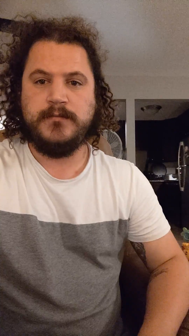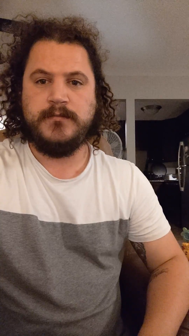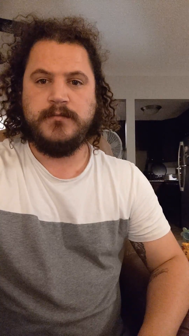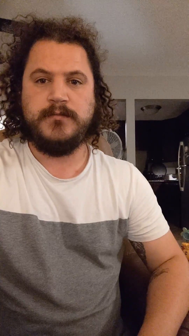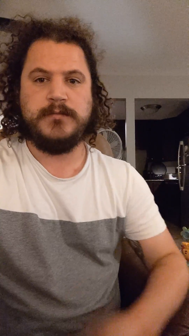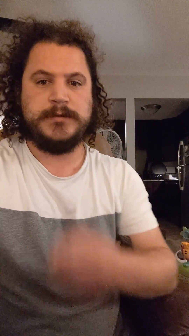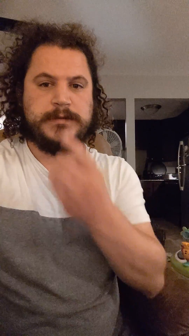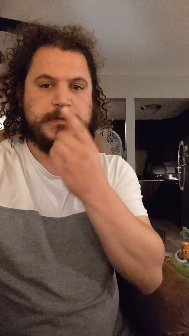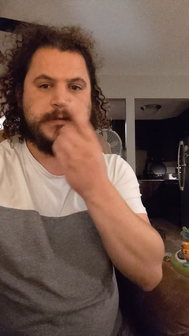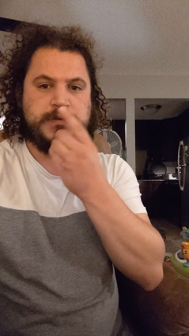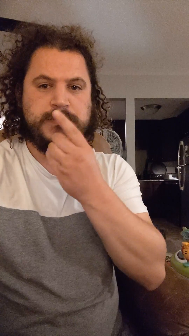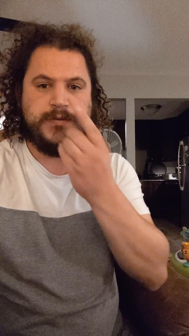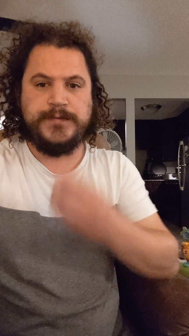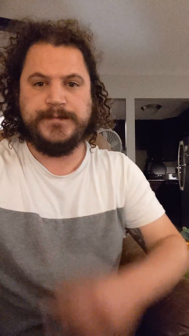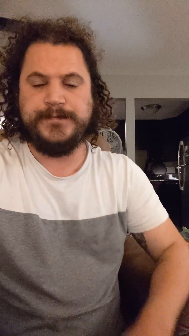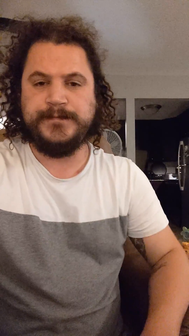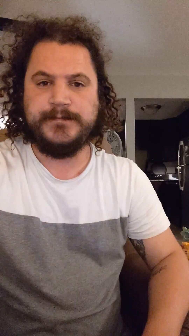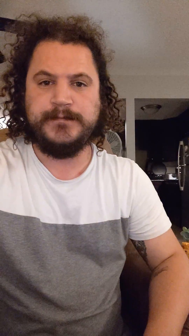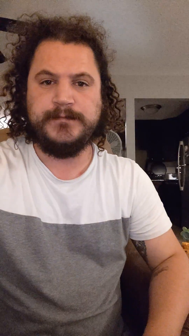dinner